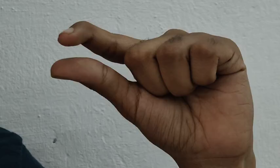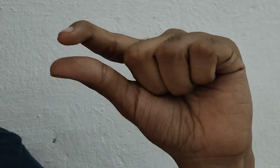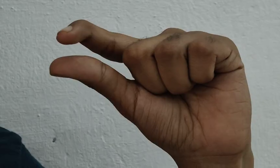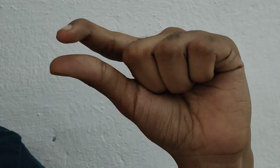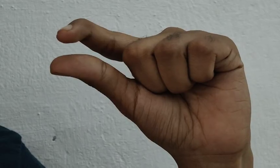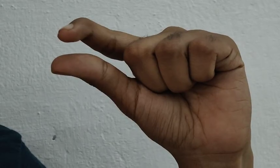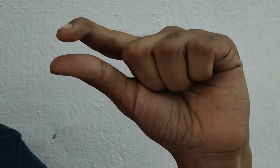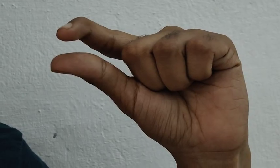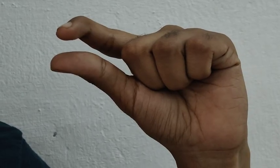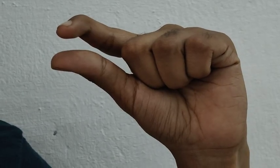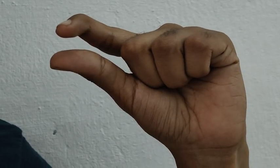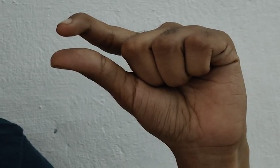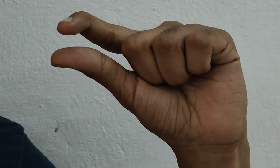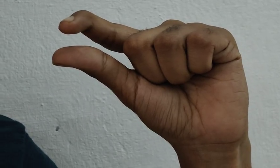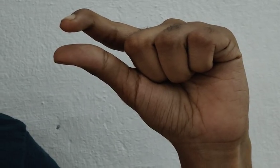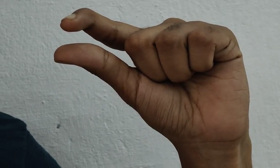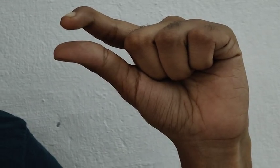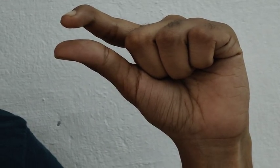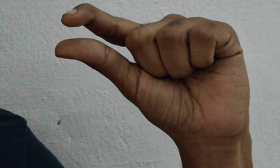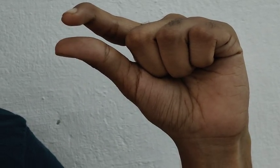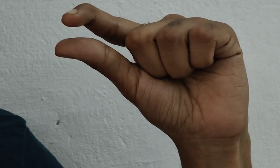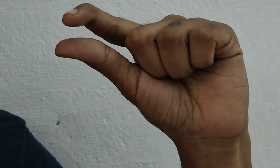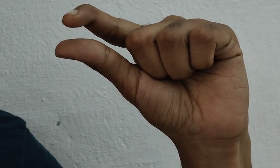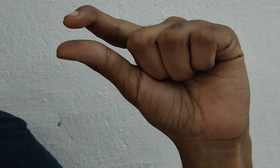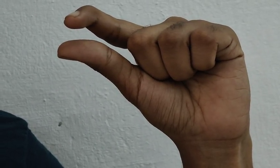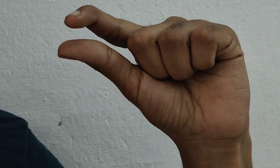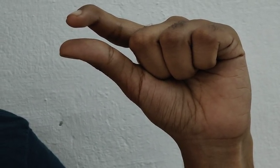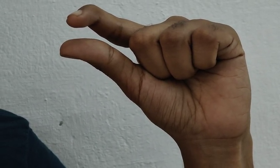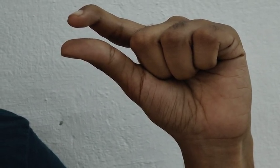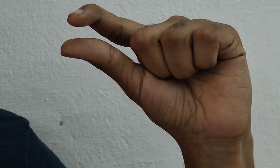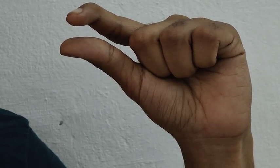ഉ